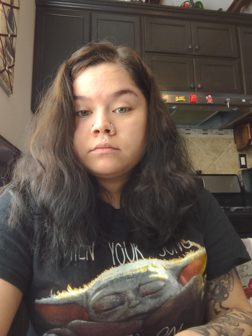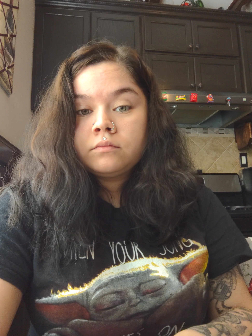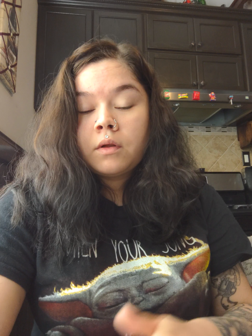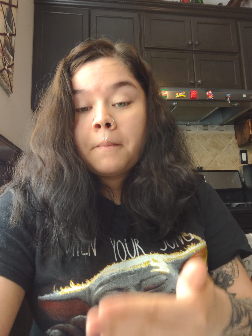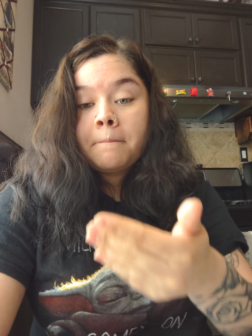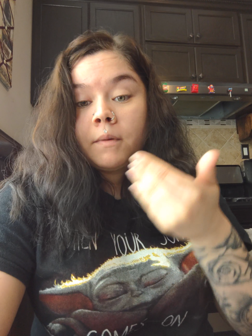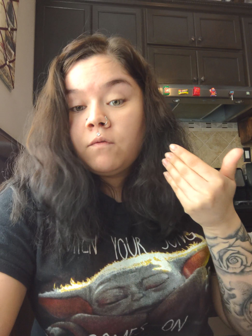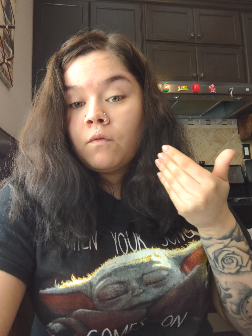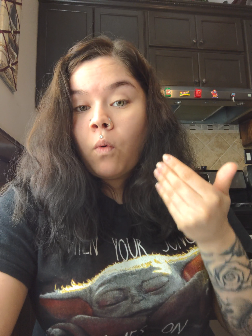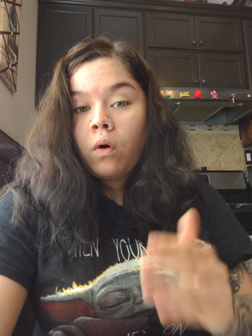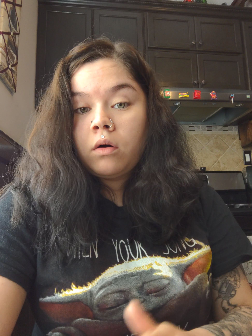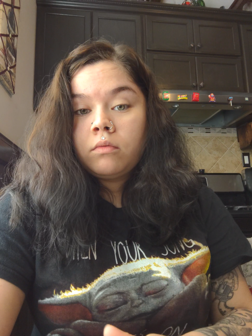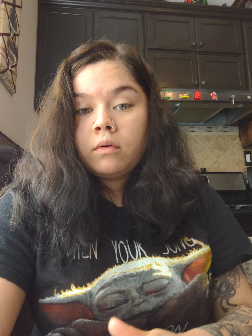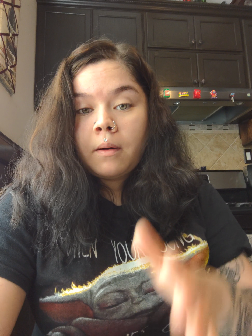before